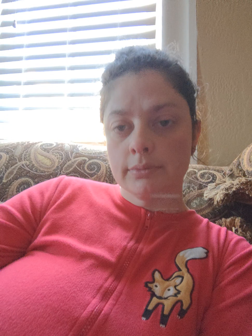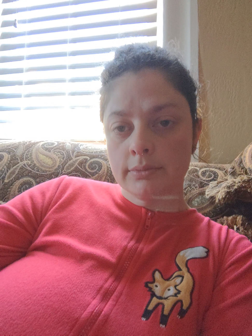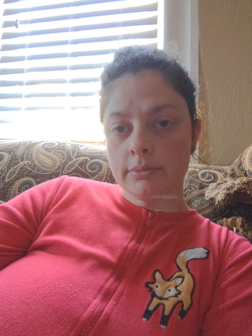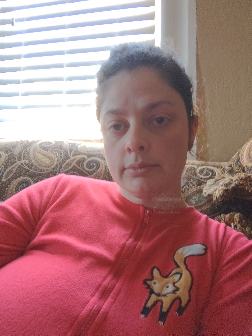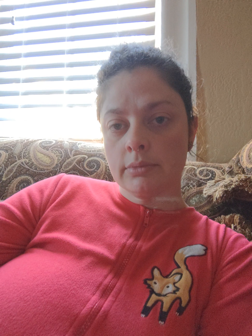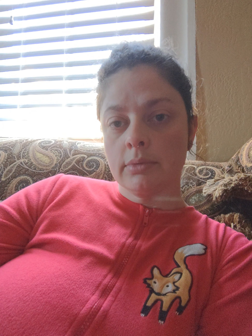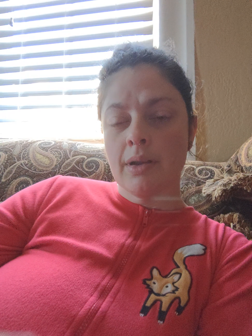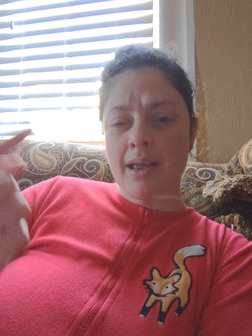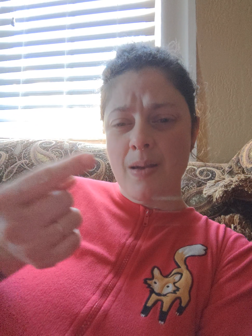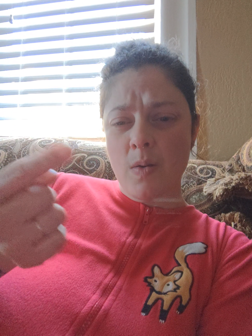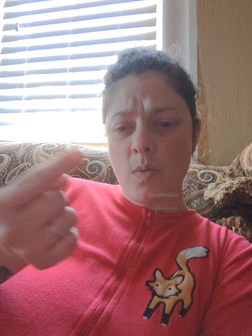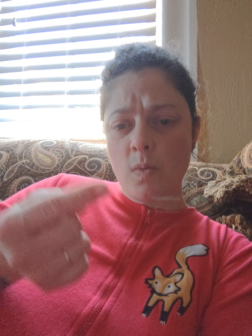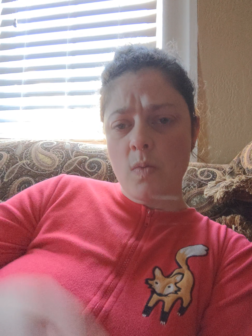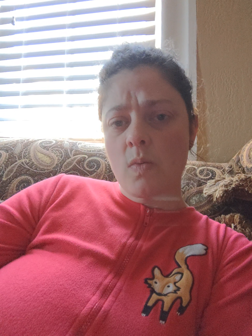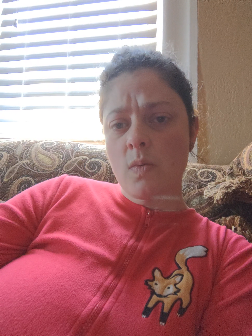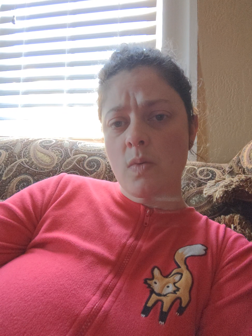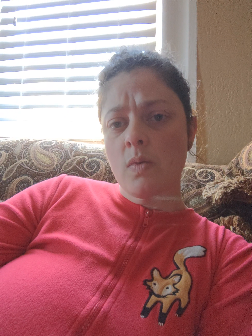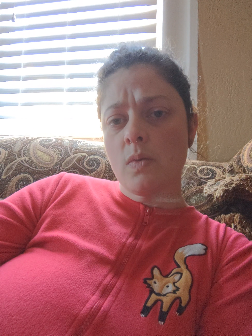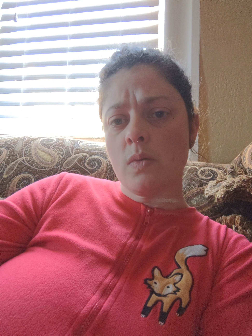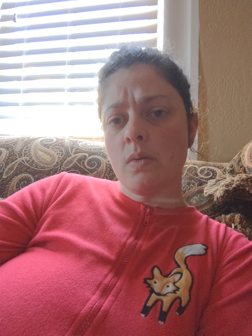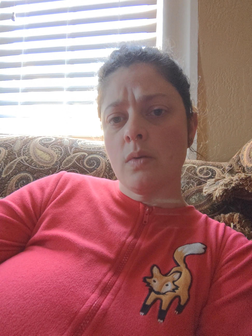owie